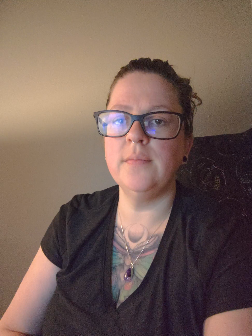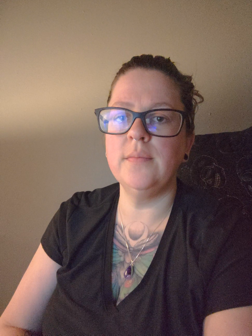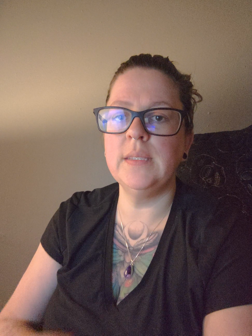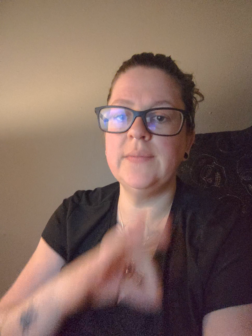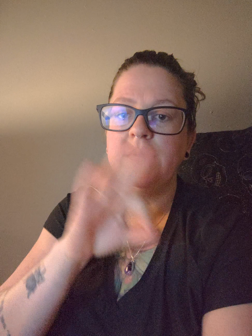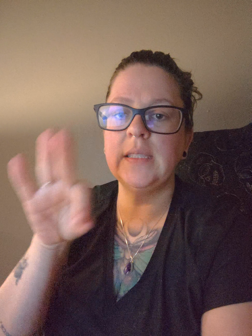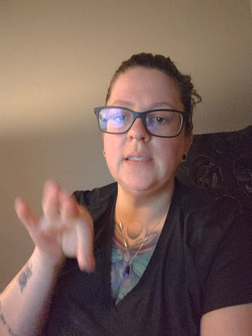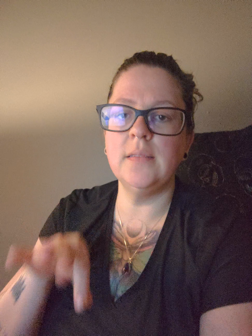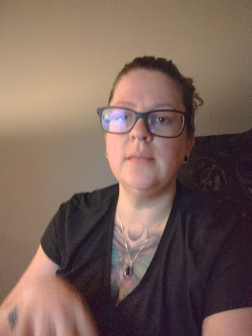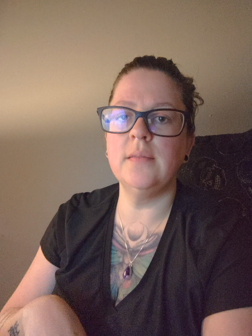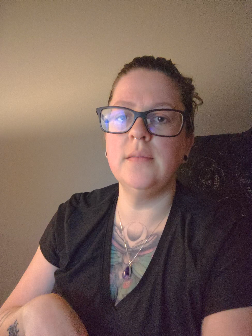feet